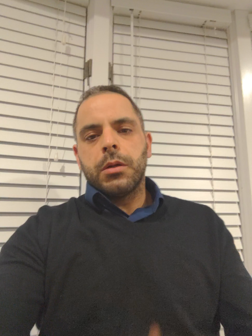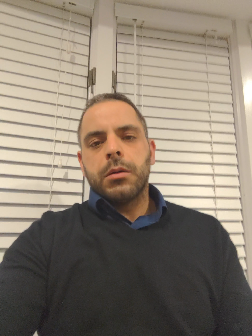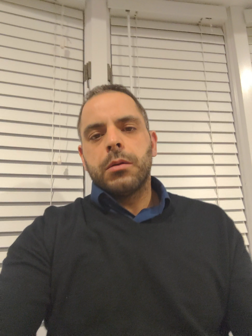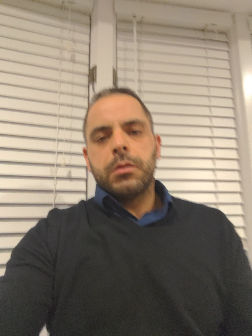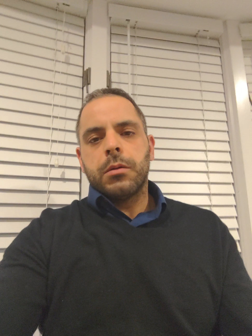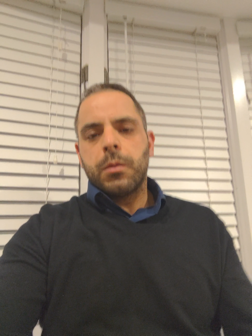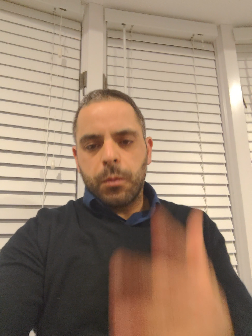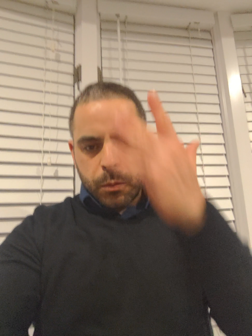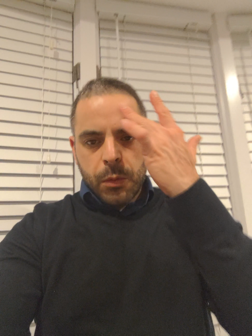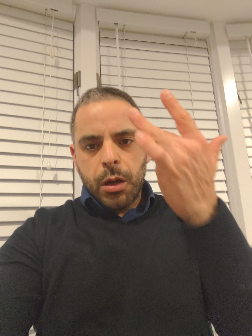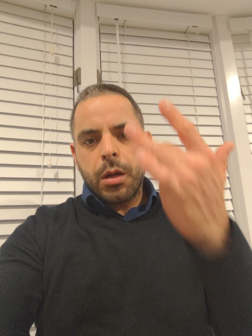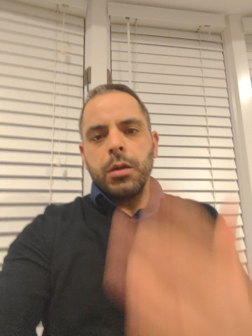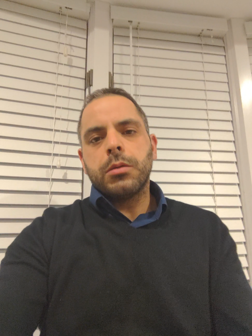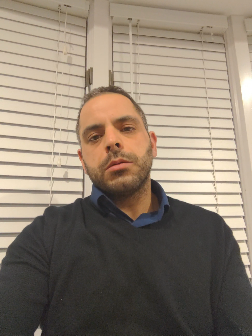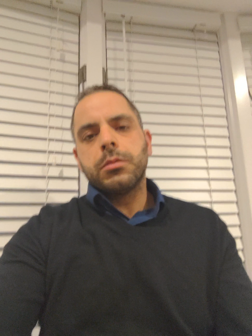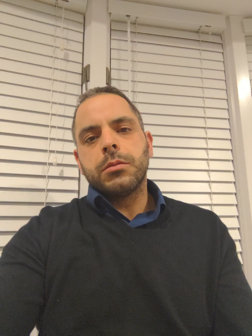why